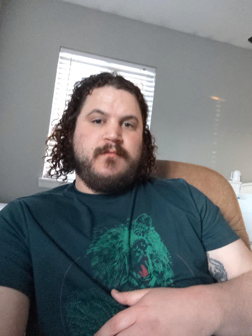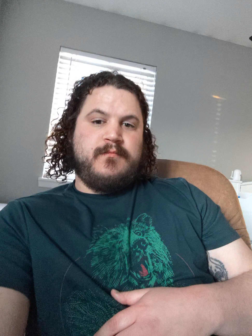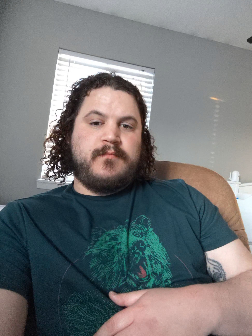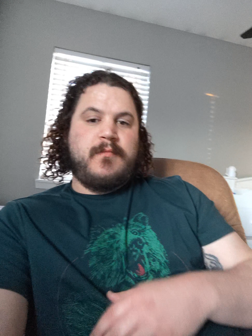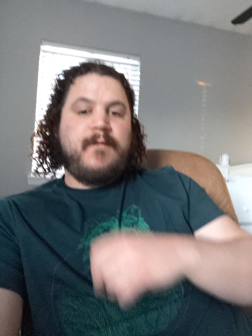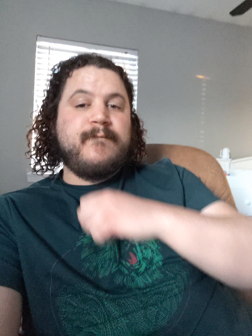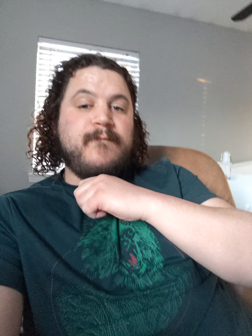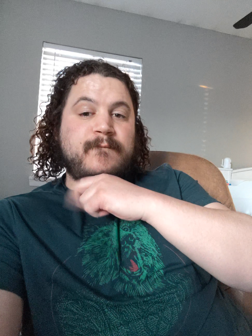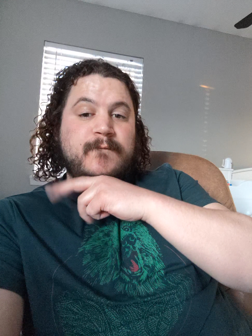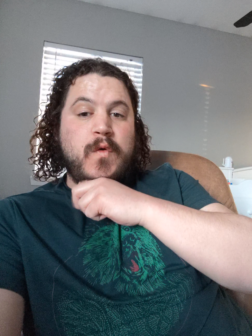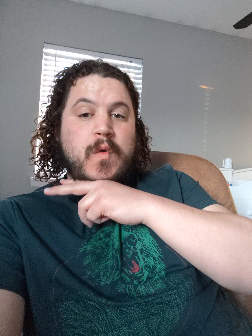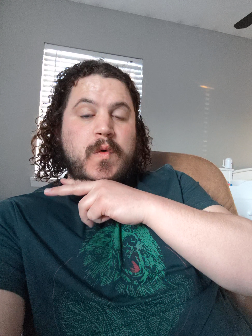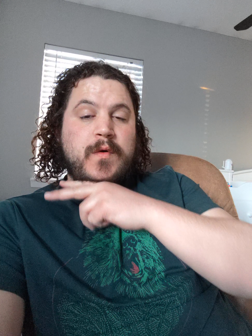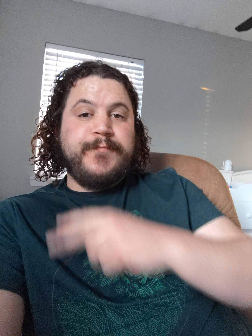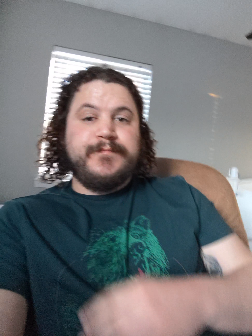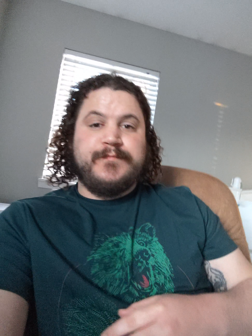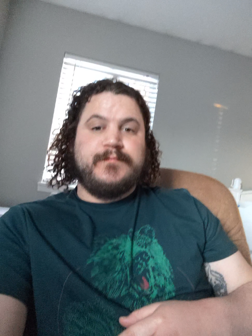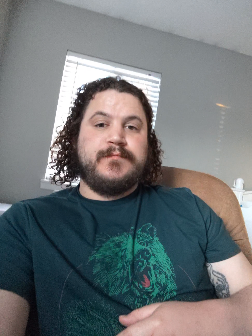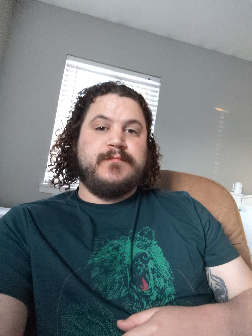frog